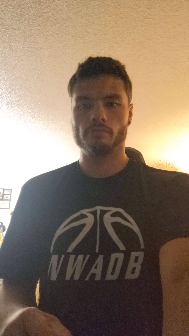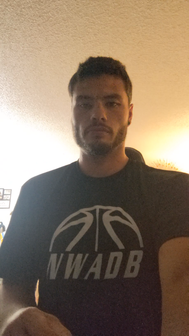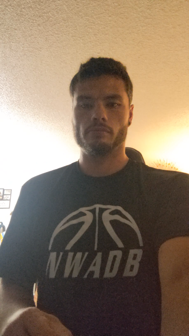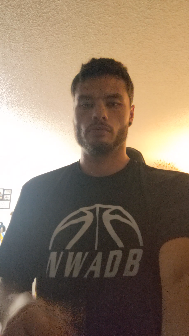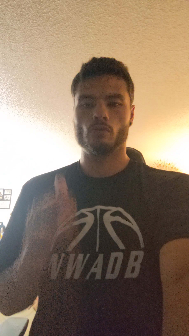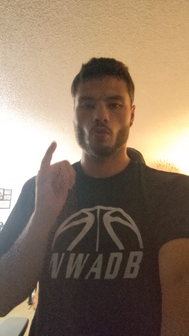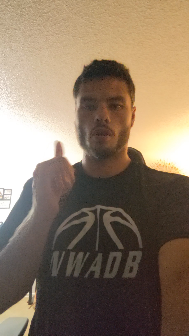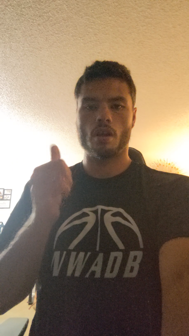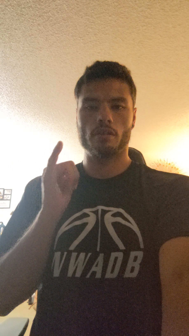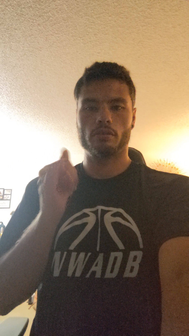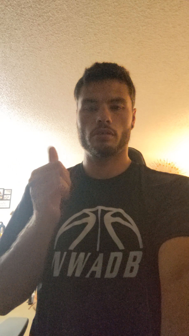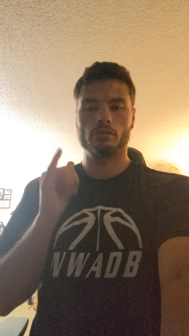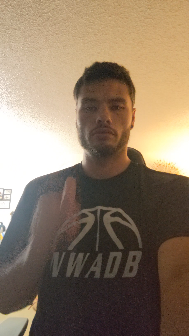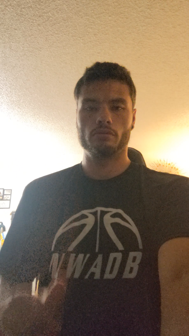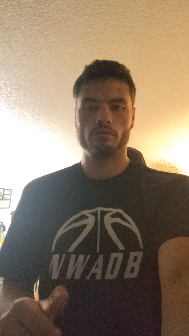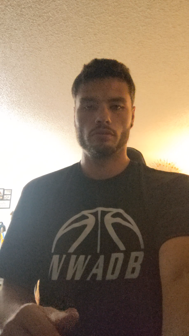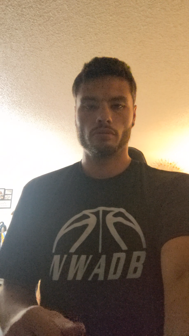rocking chair